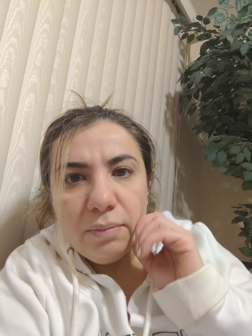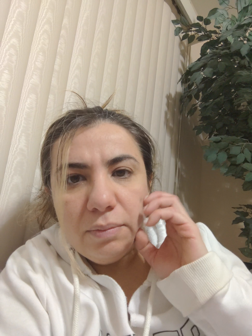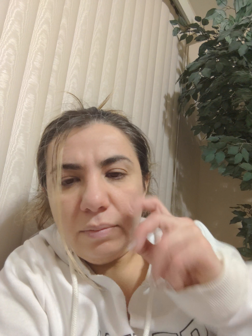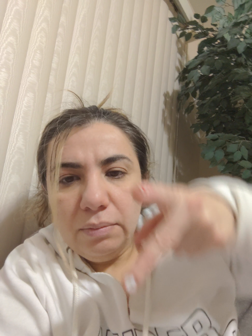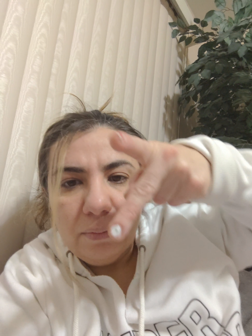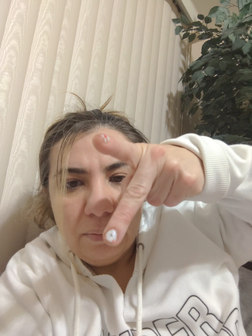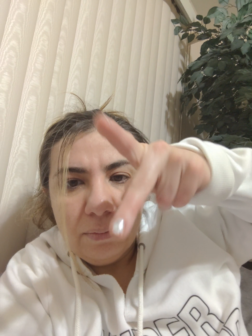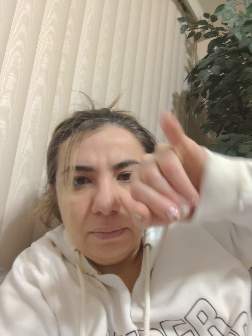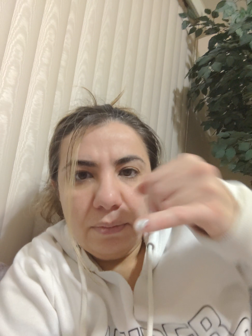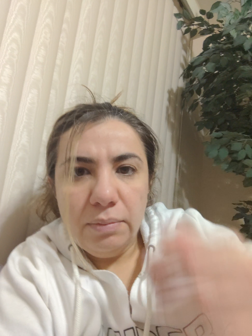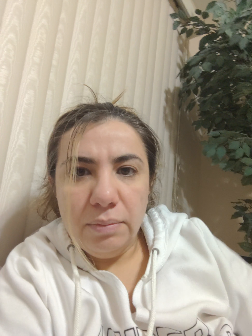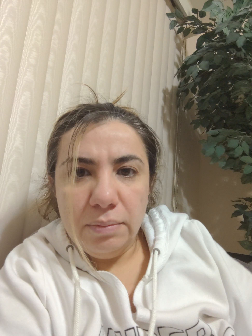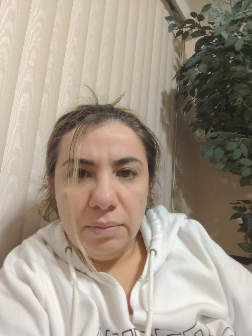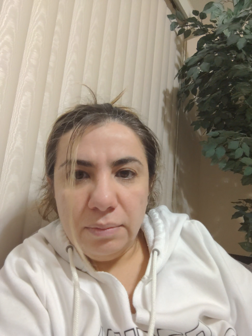pajamas